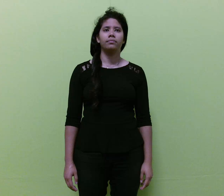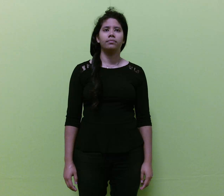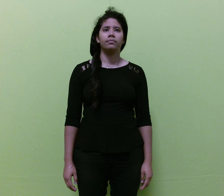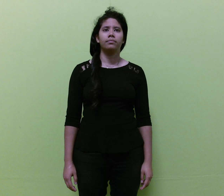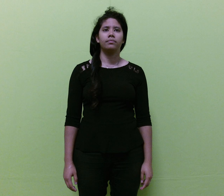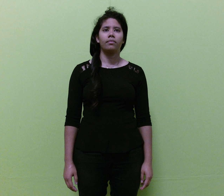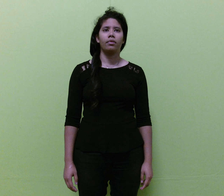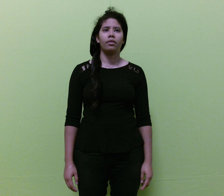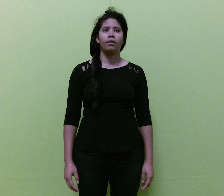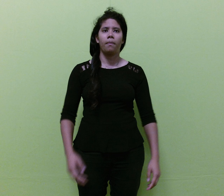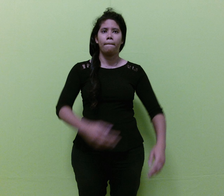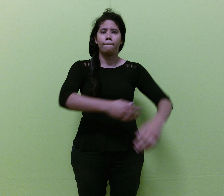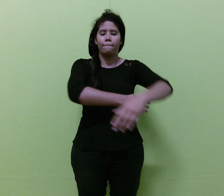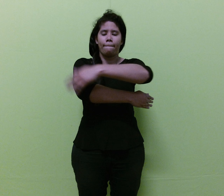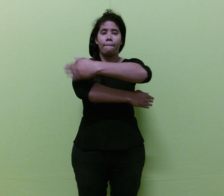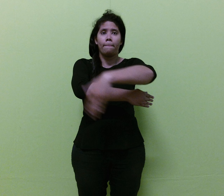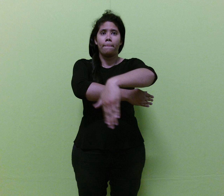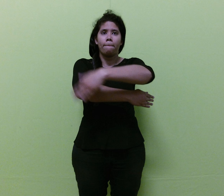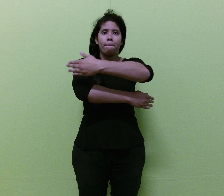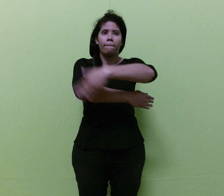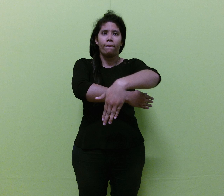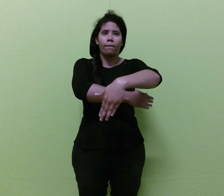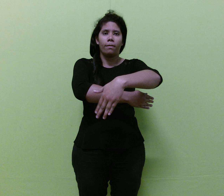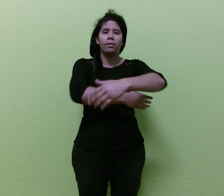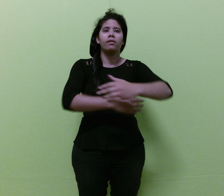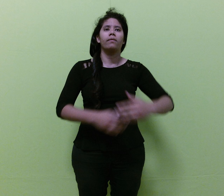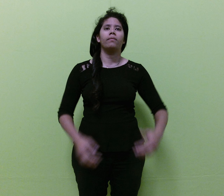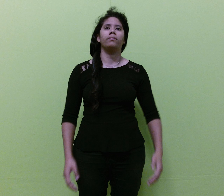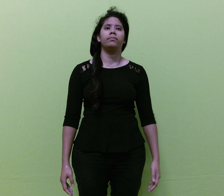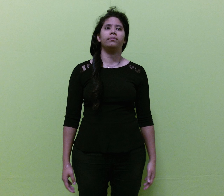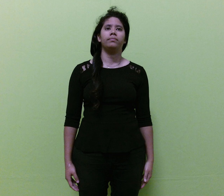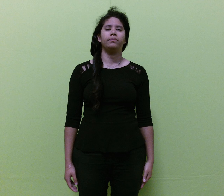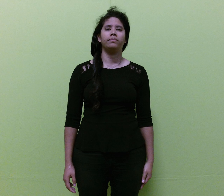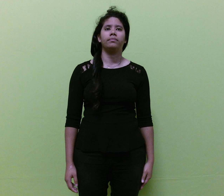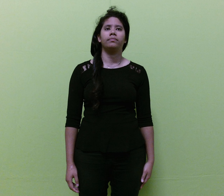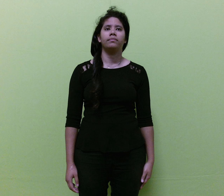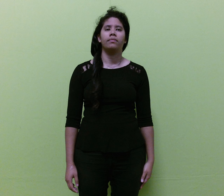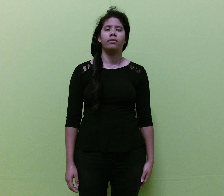esquina